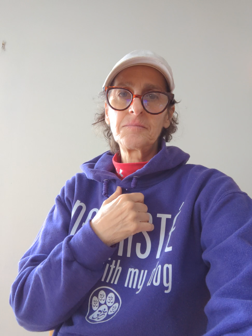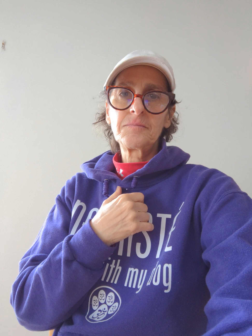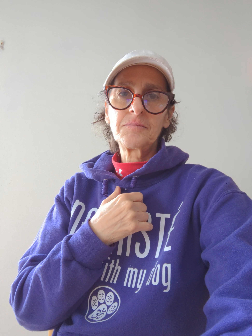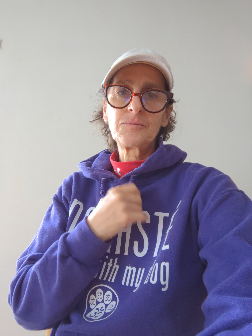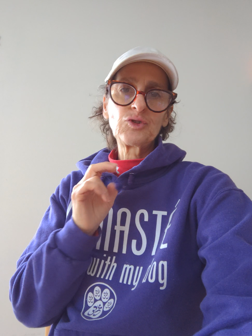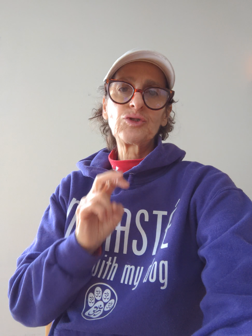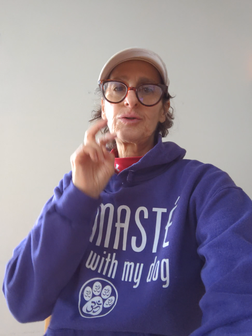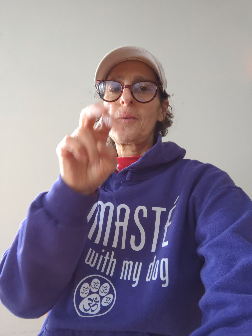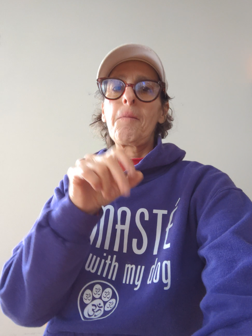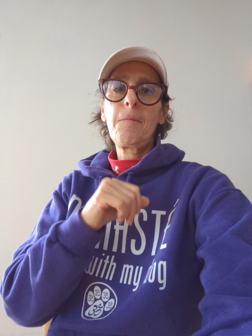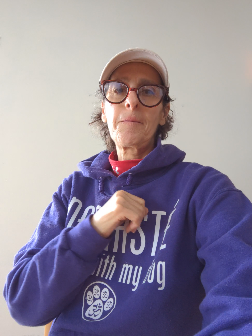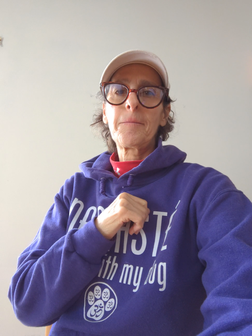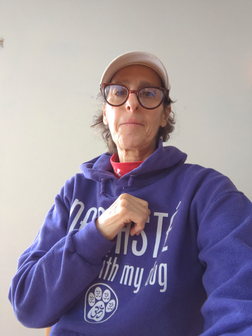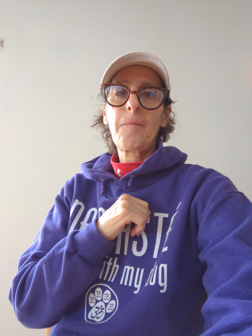jump